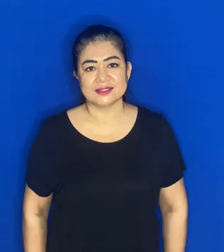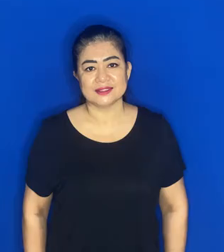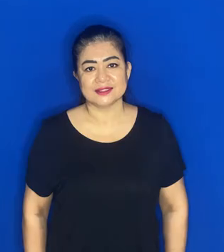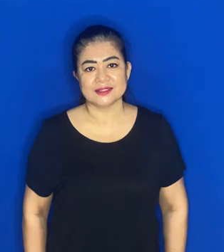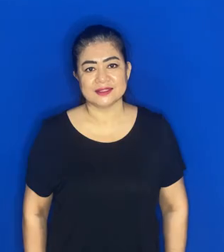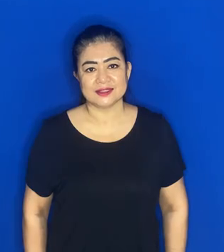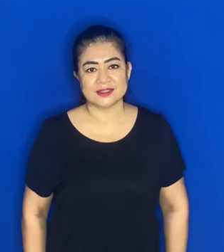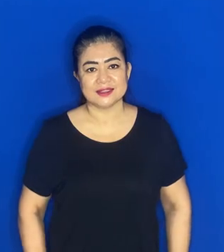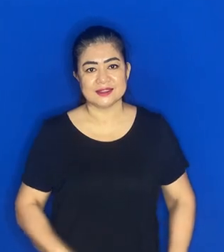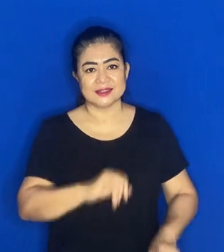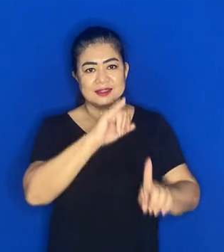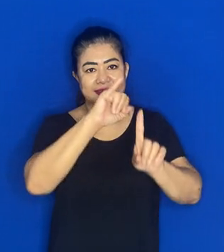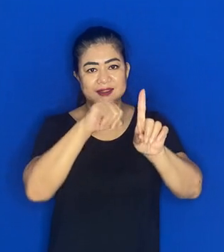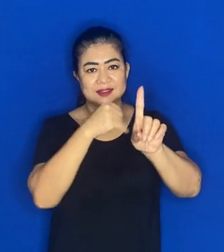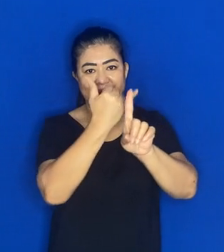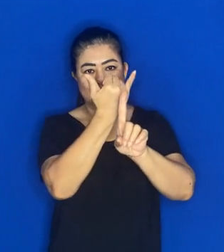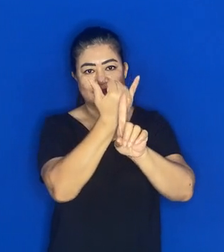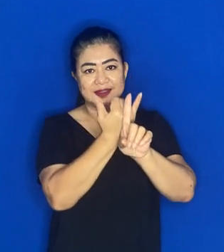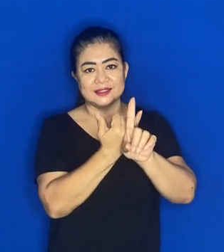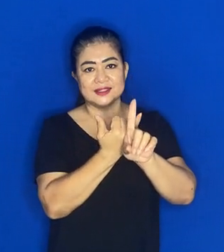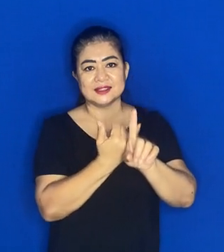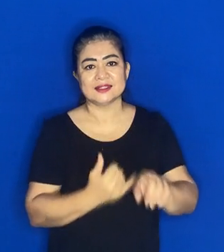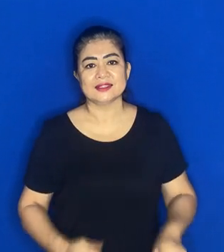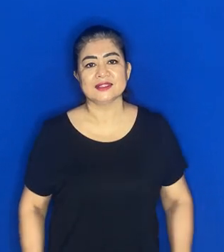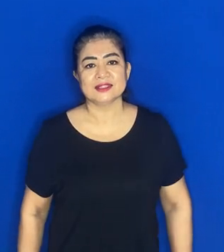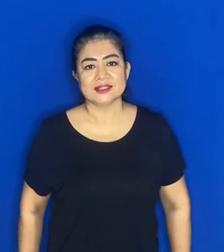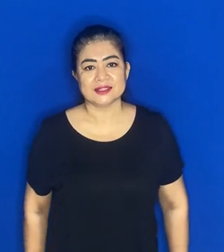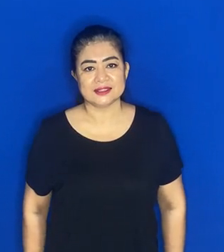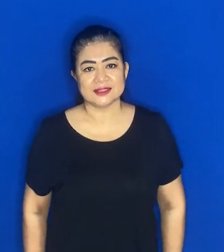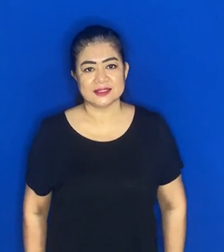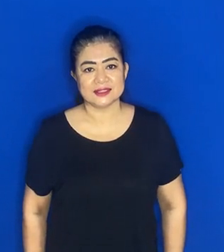july